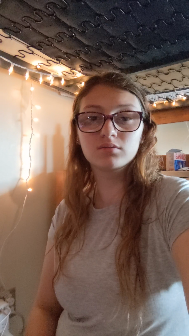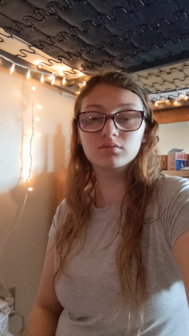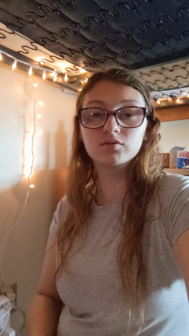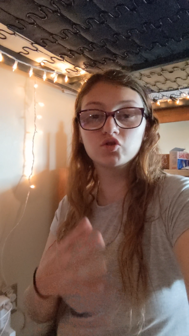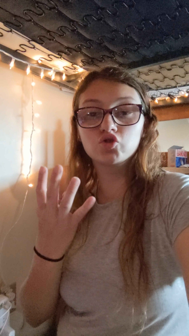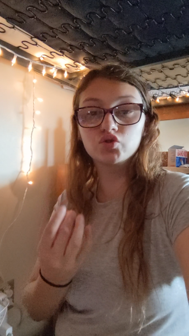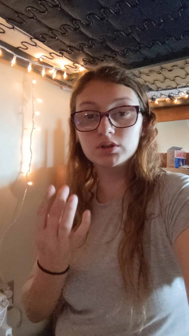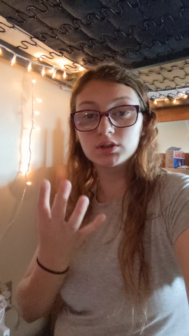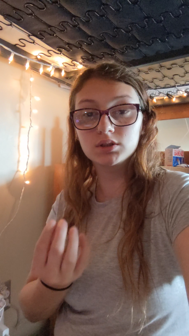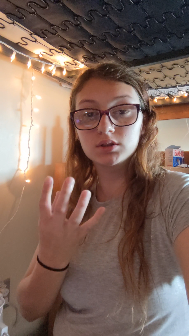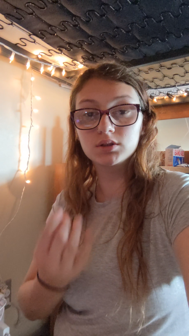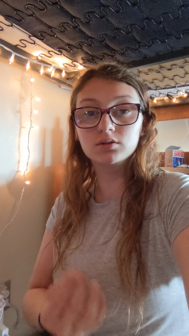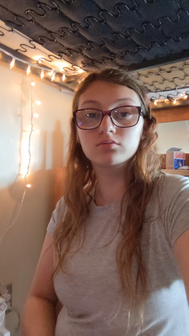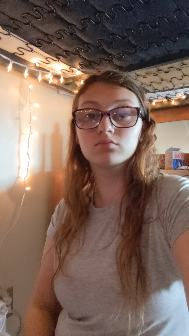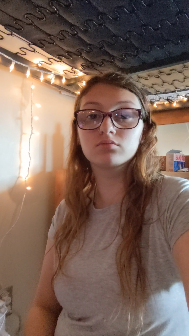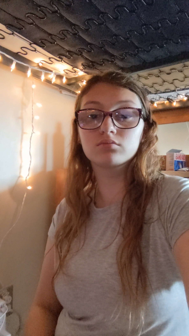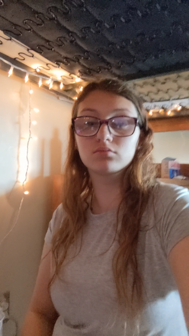gentle